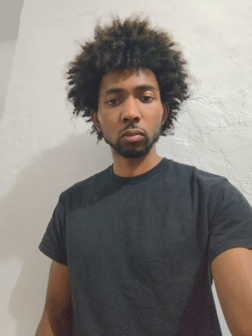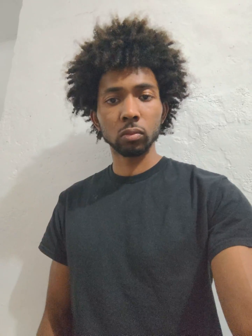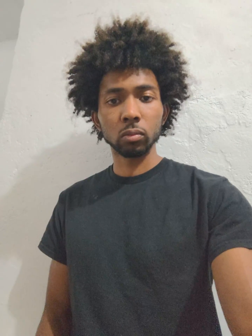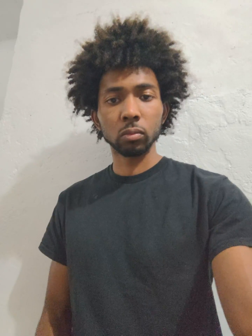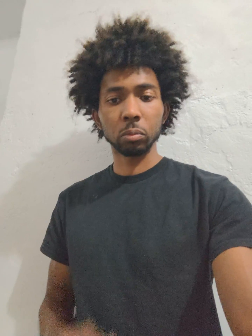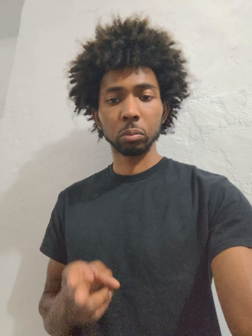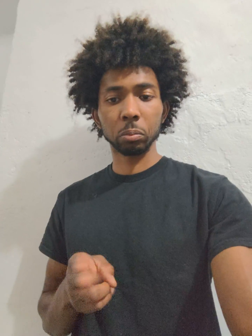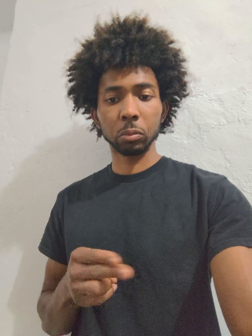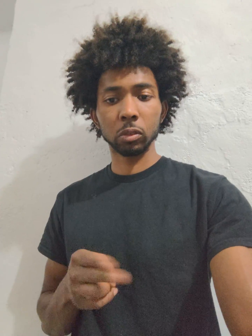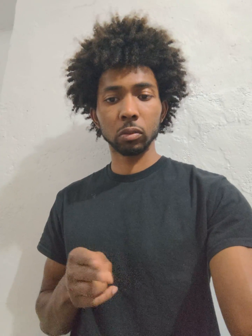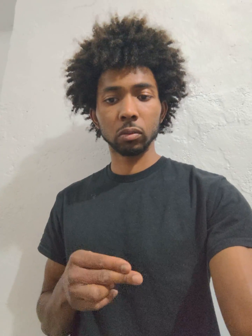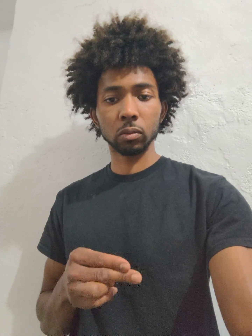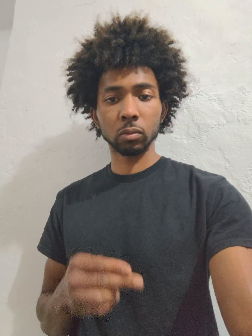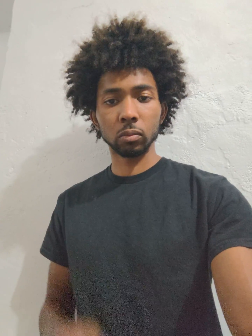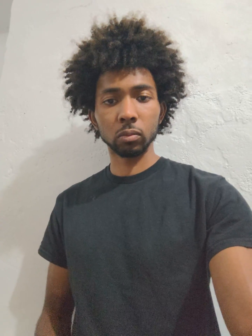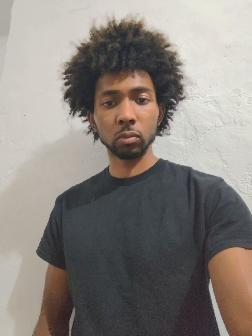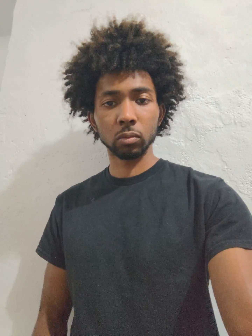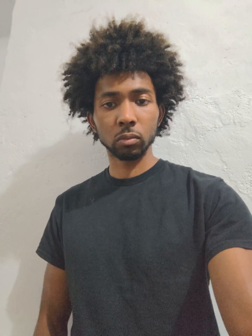belt